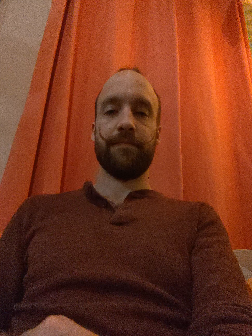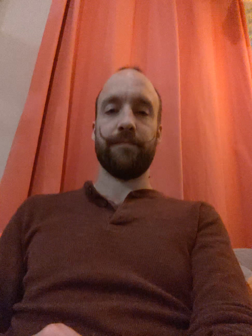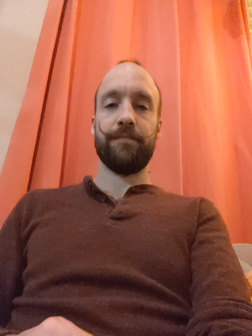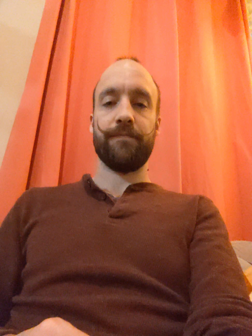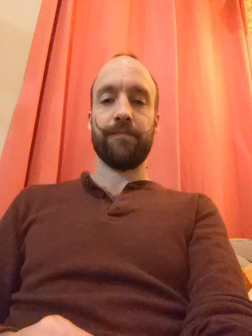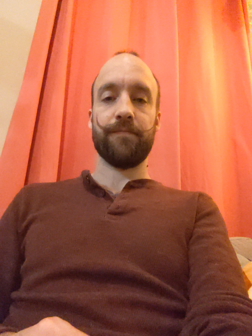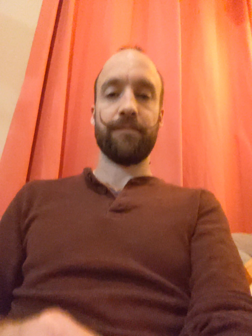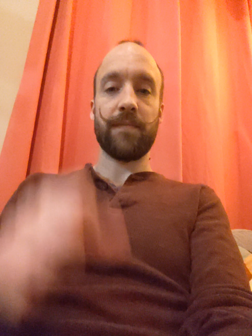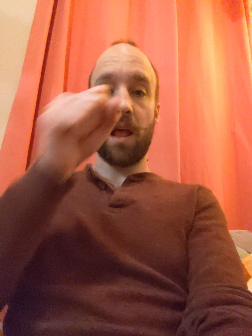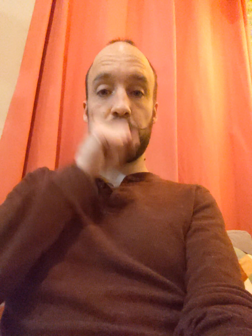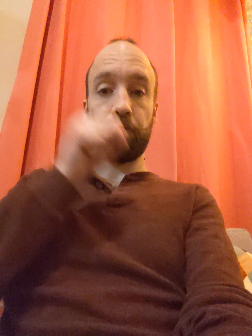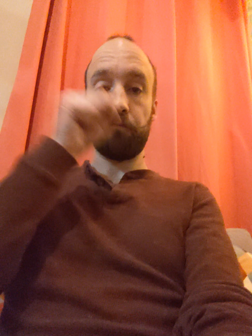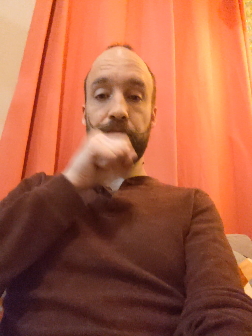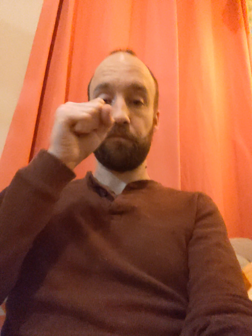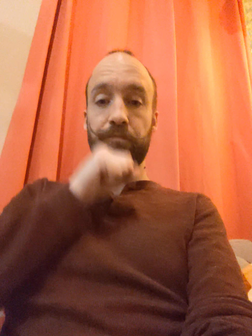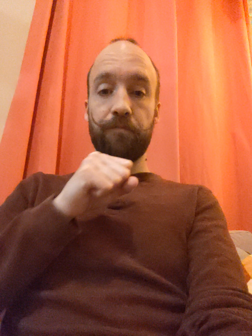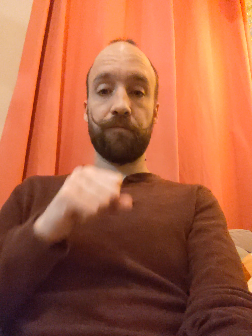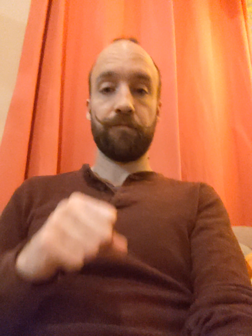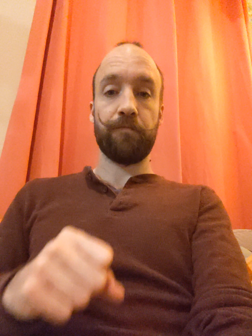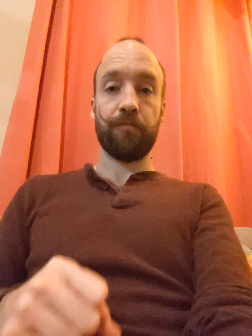ice cream